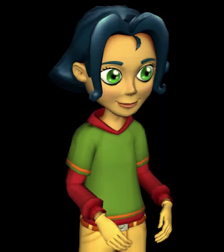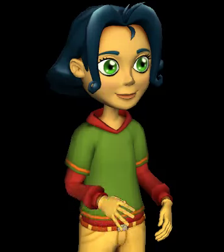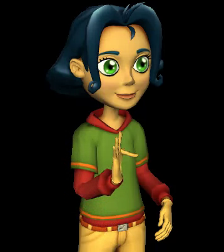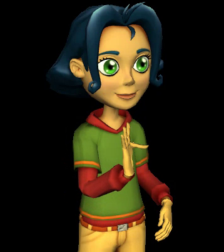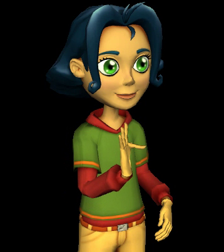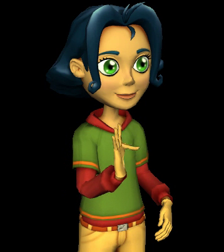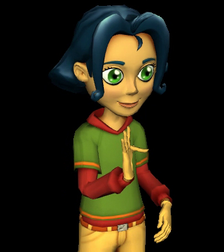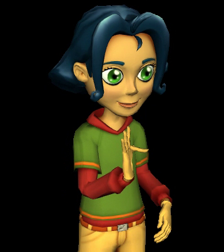أخ